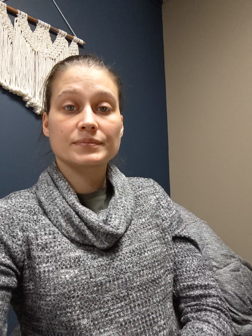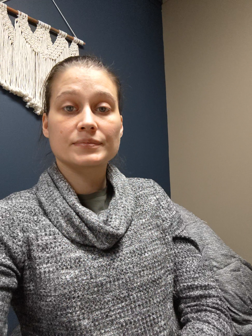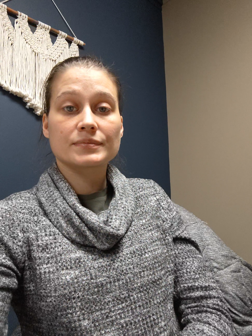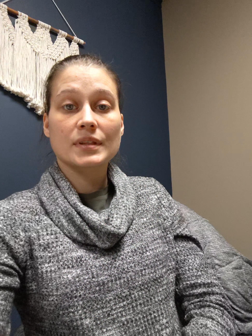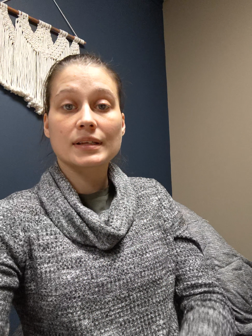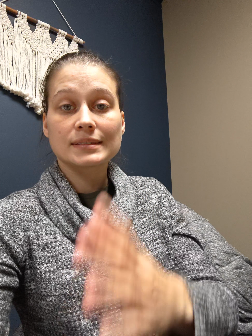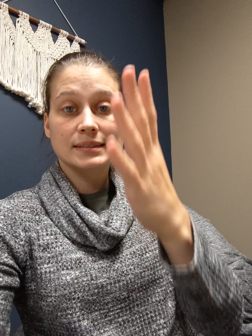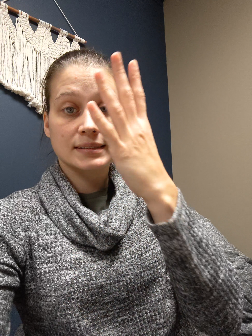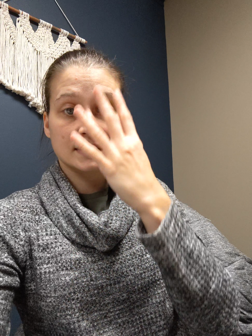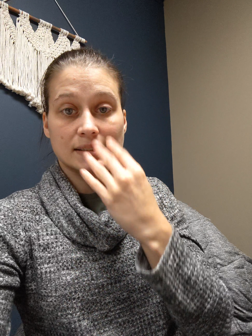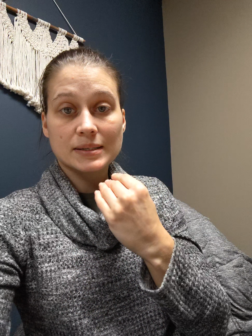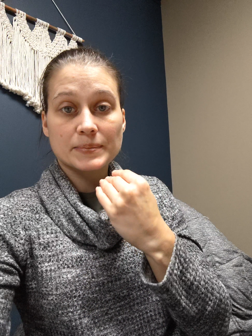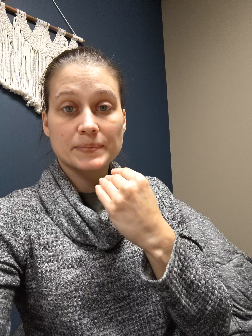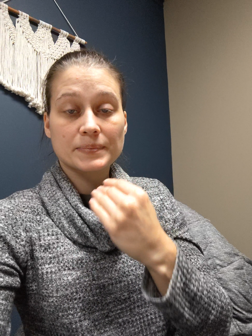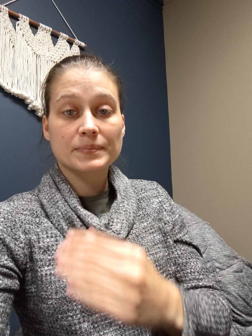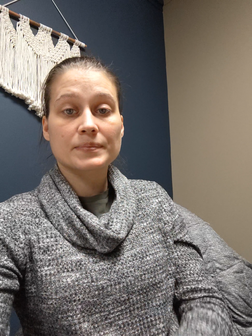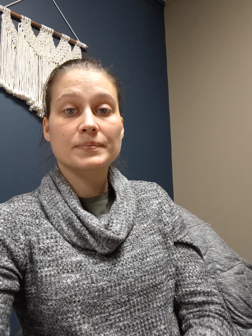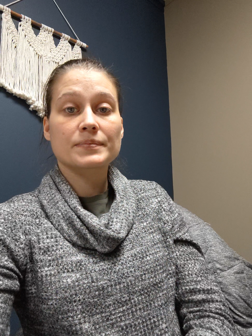sleep